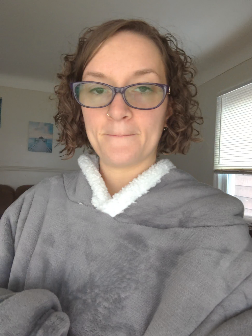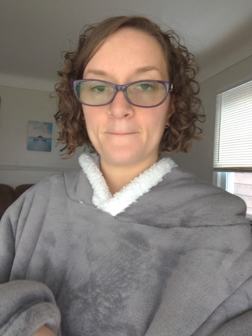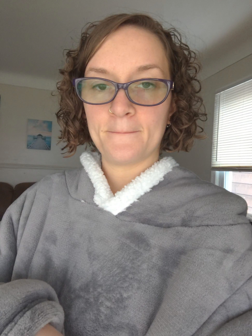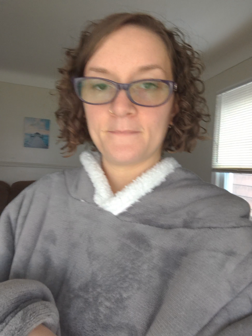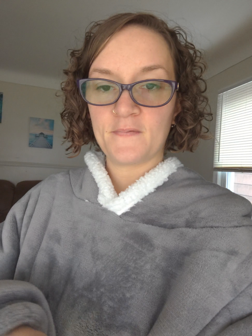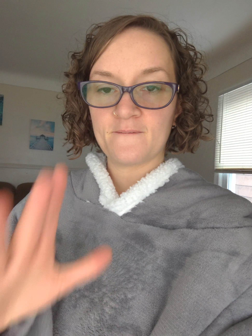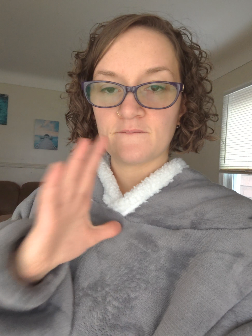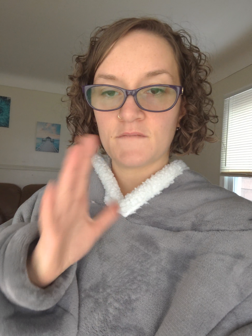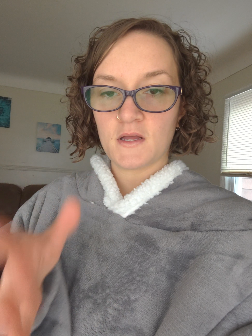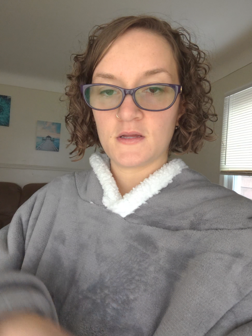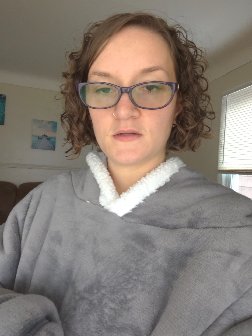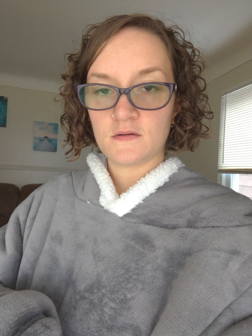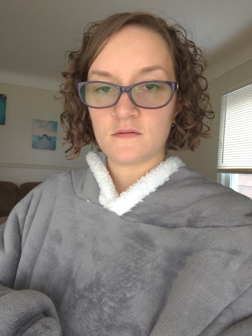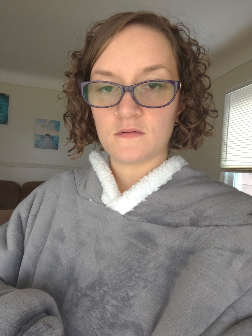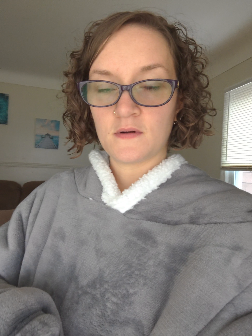fine